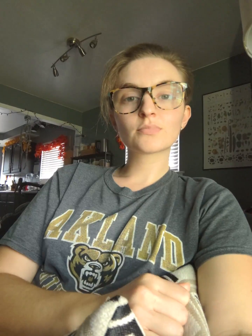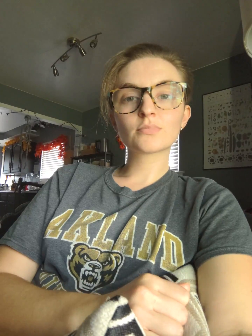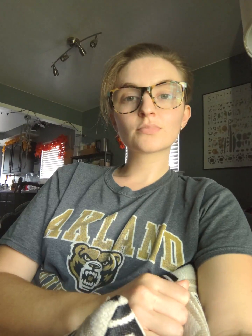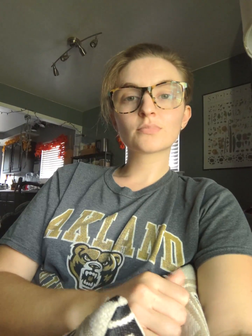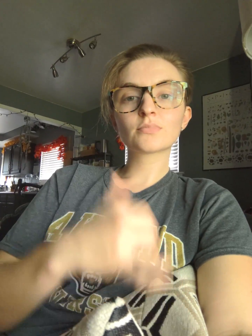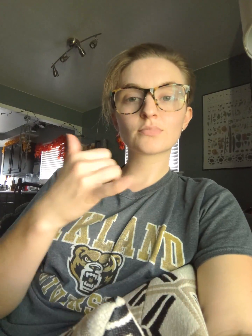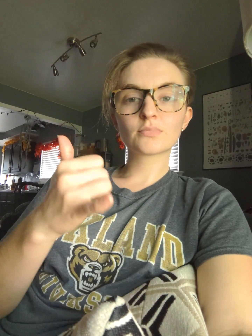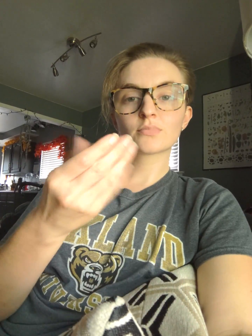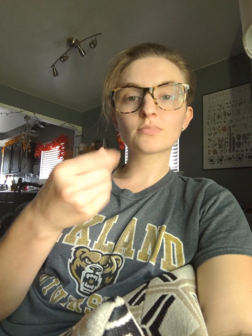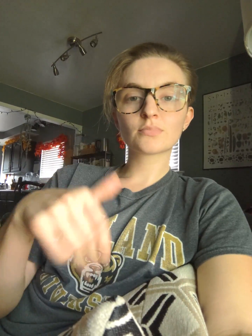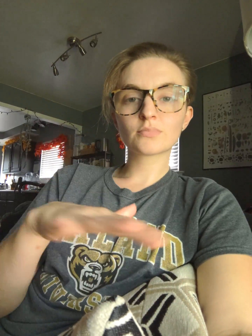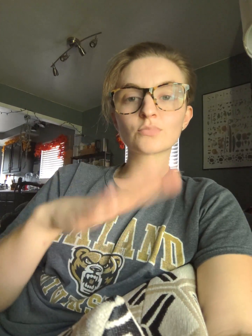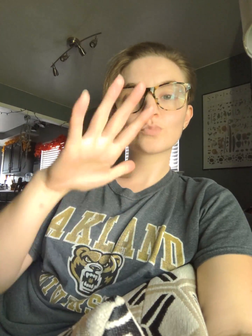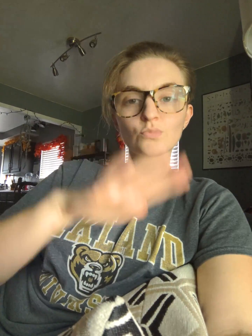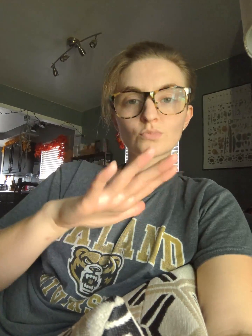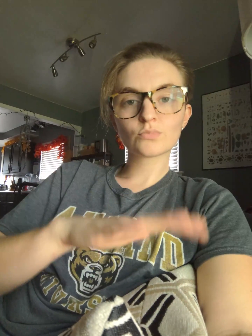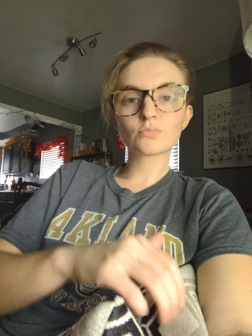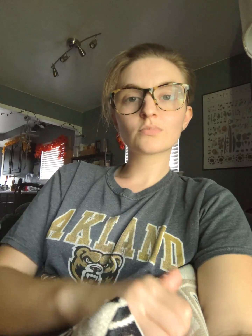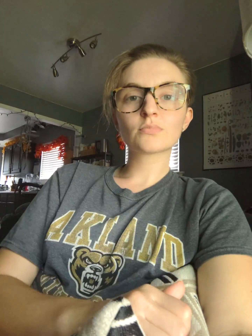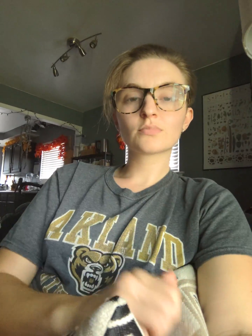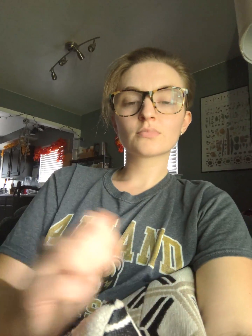playground